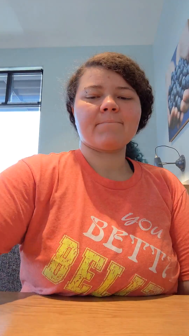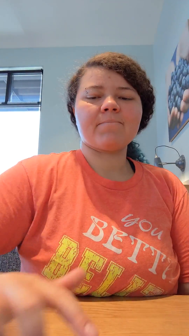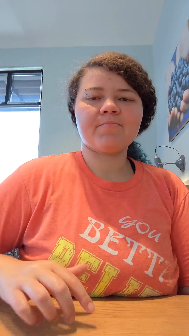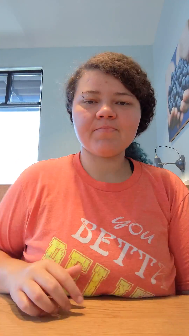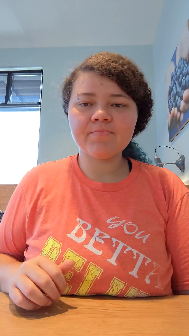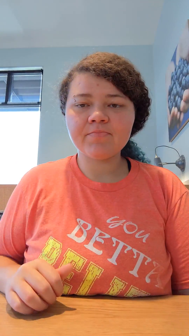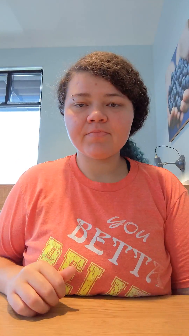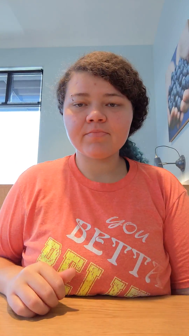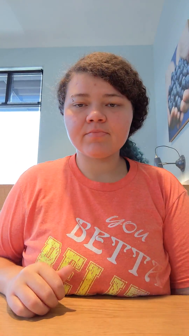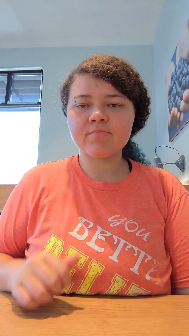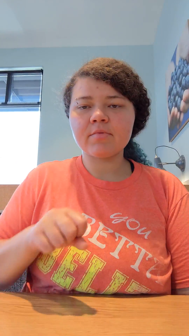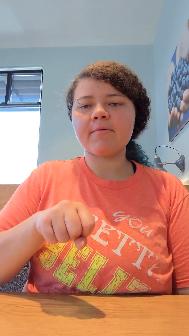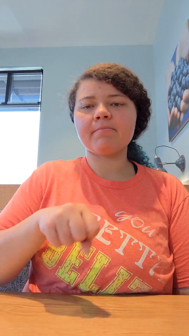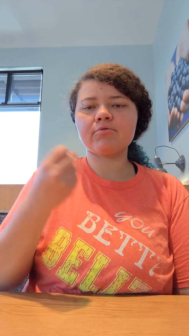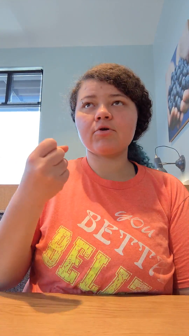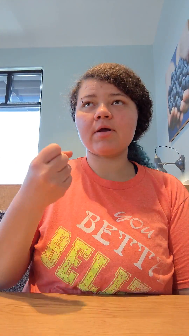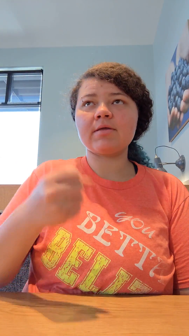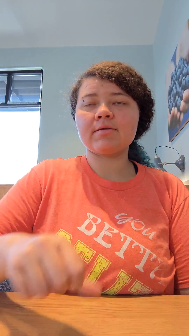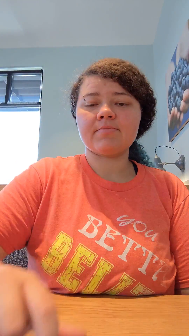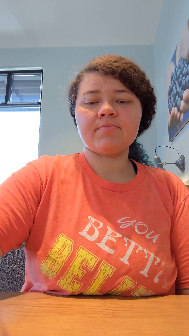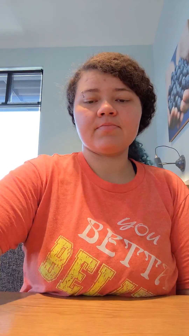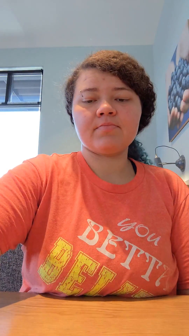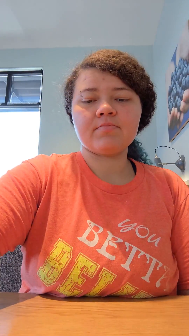break